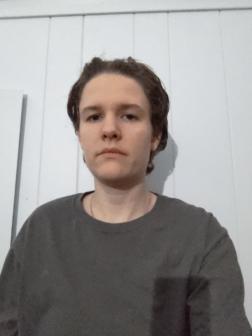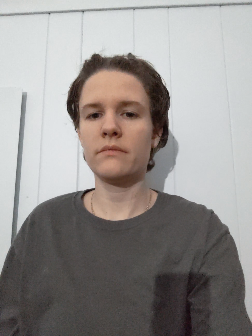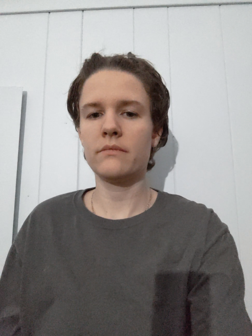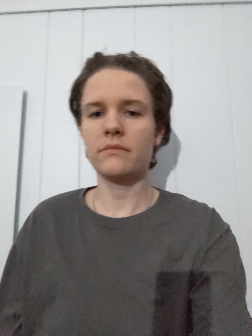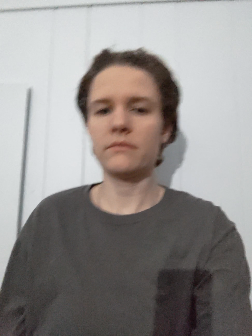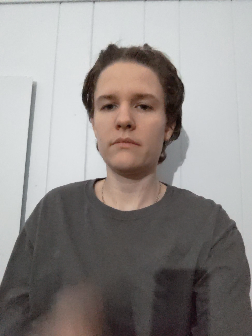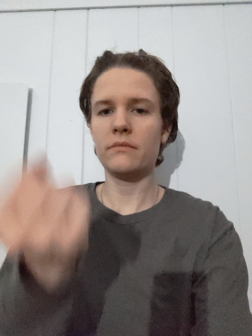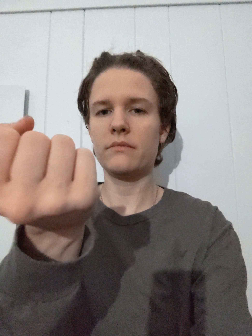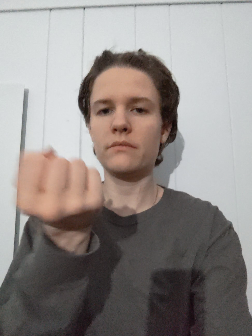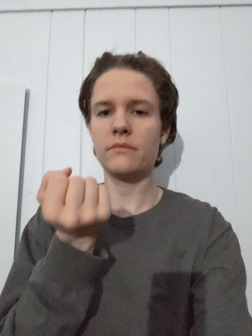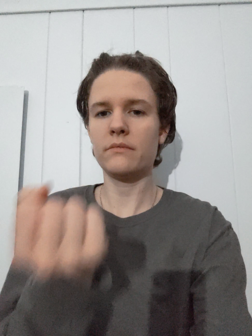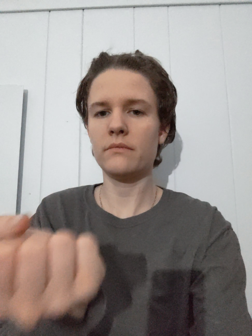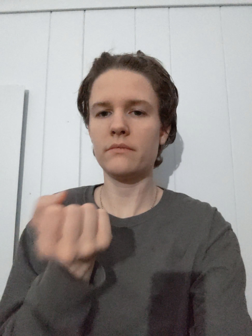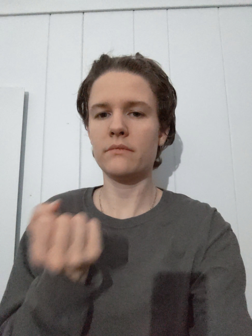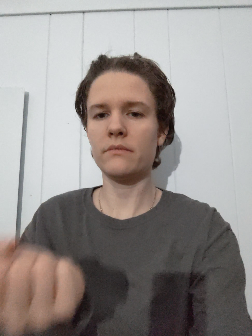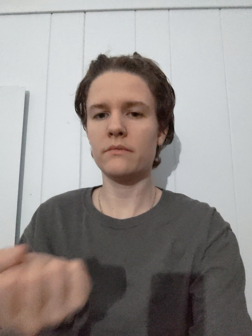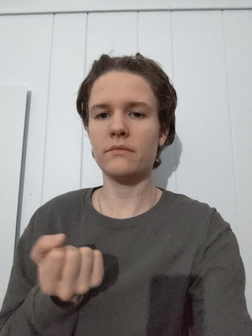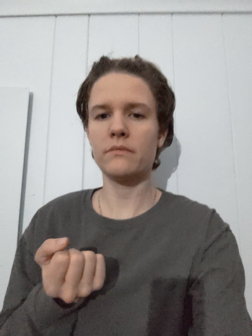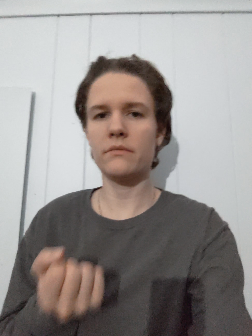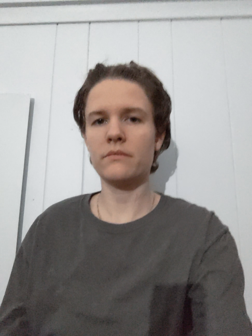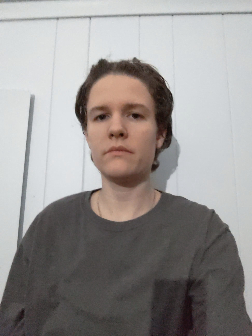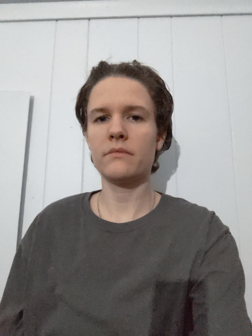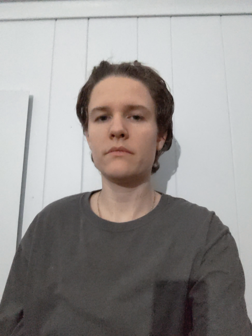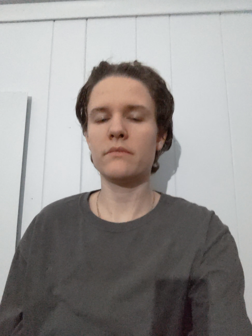drawer